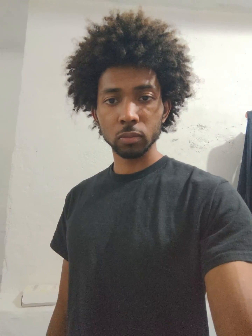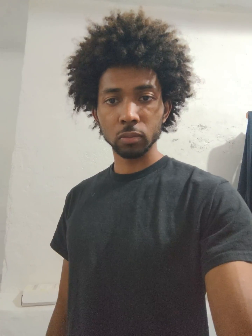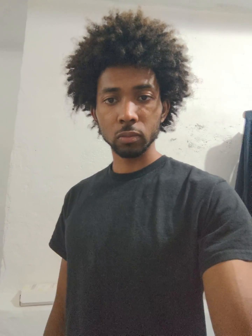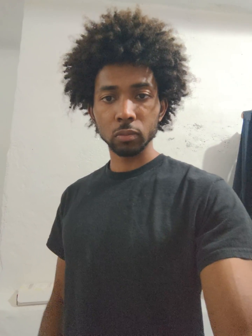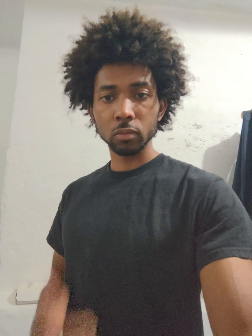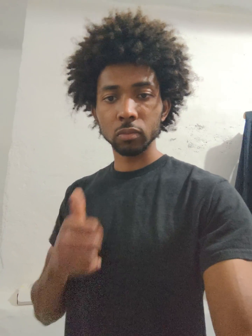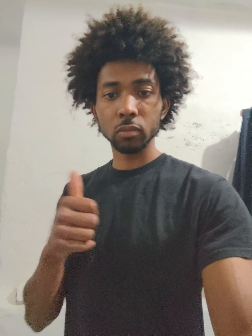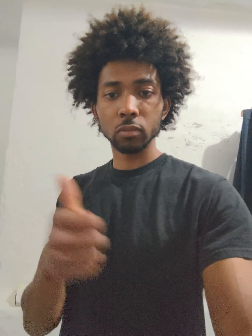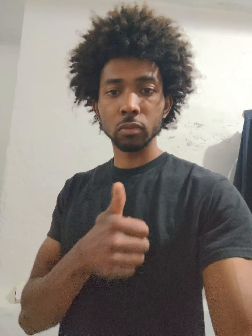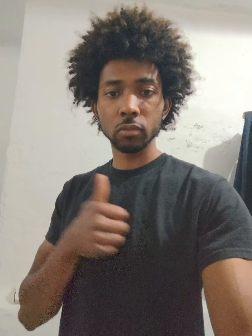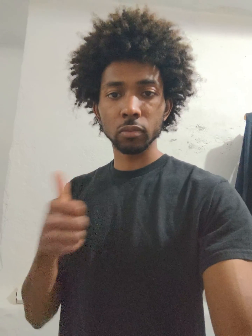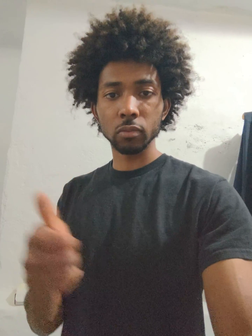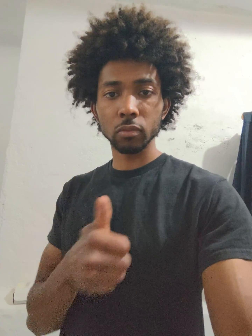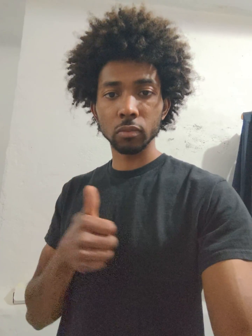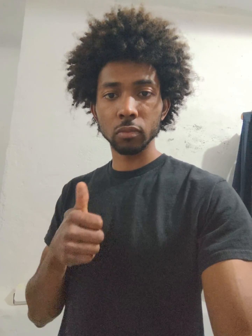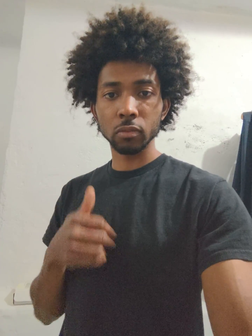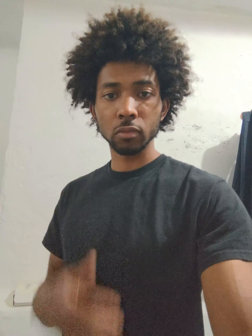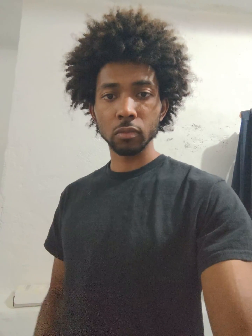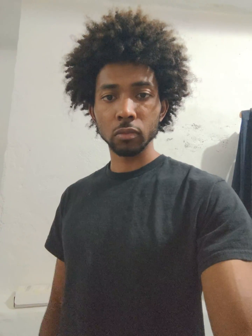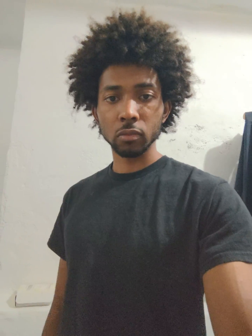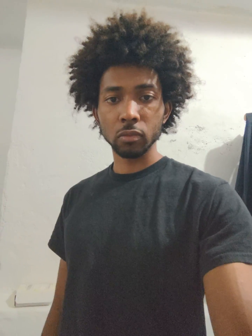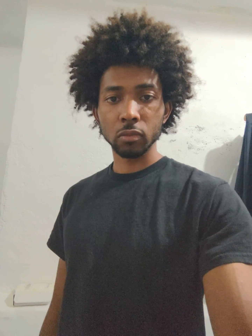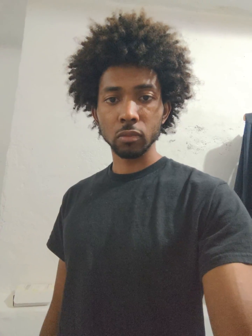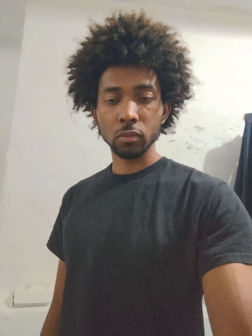basement